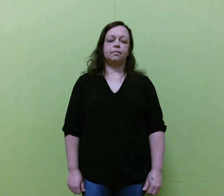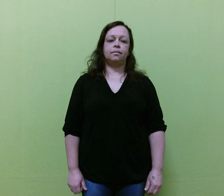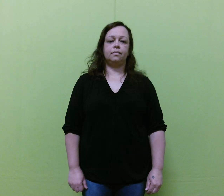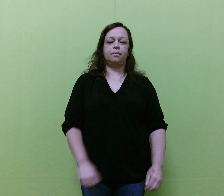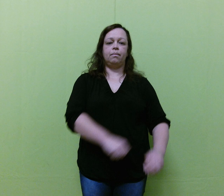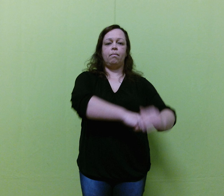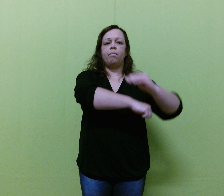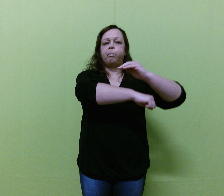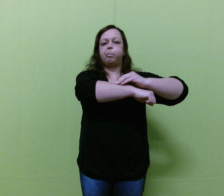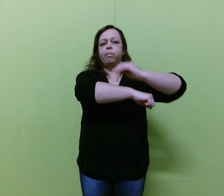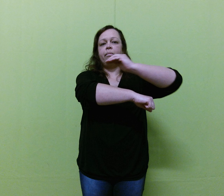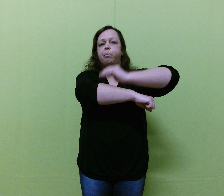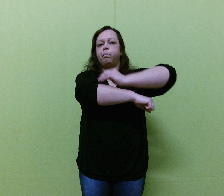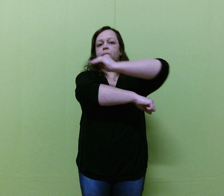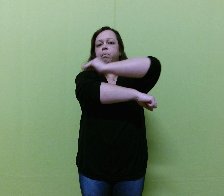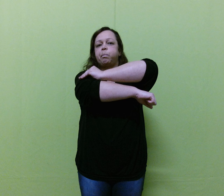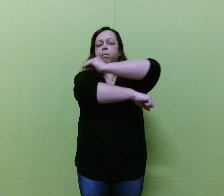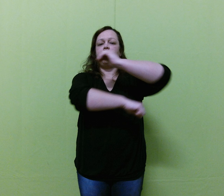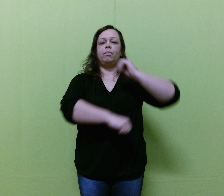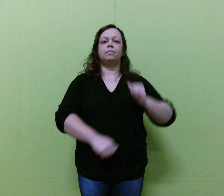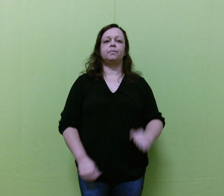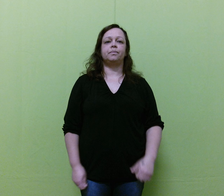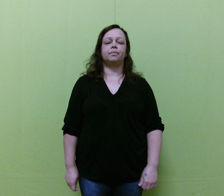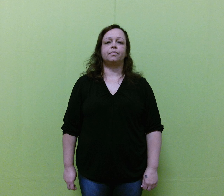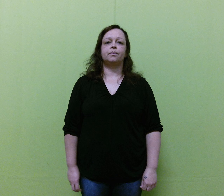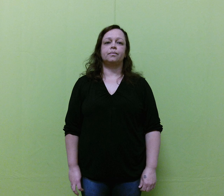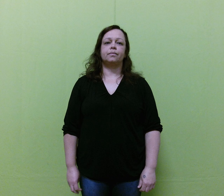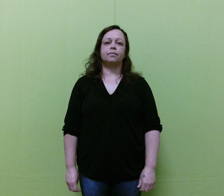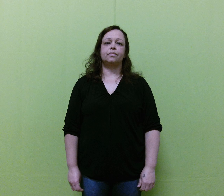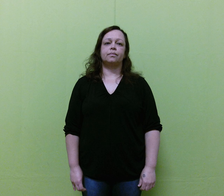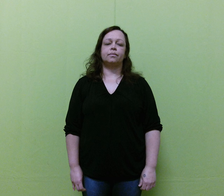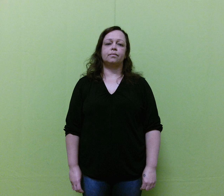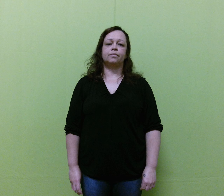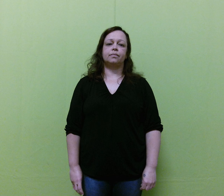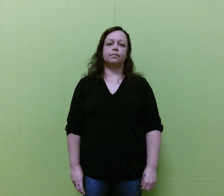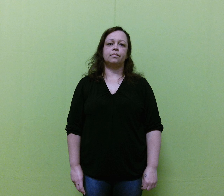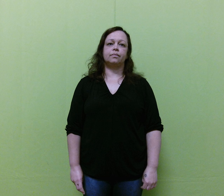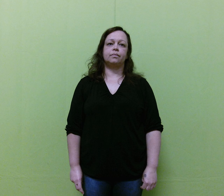sapo